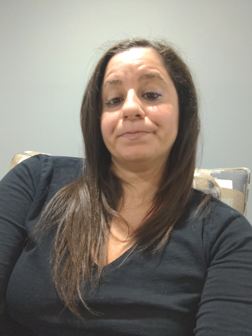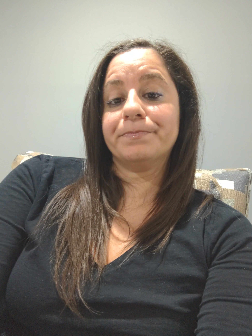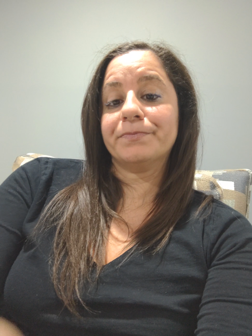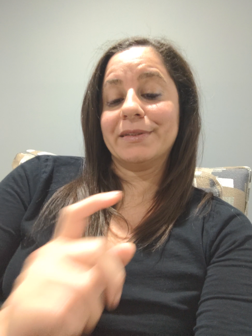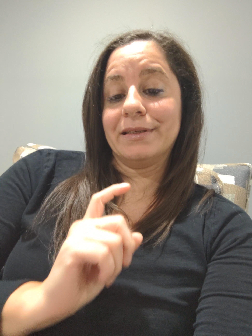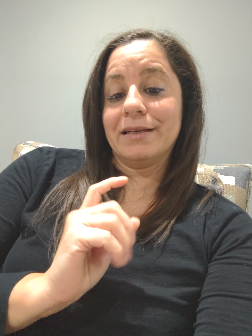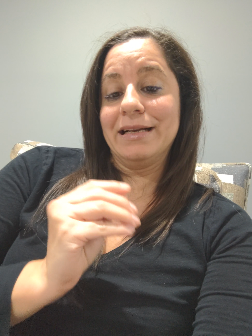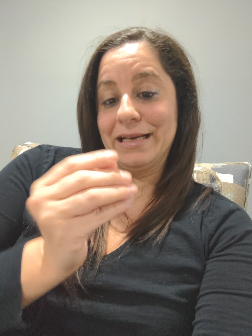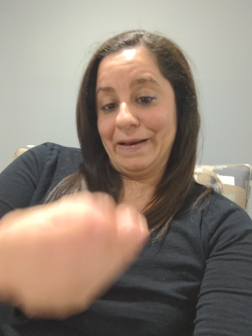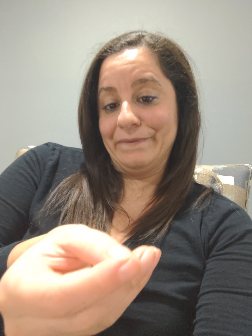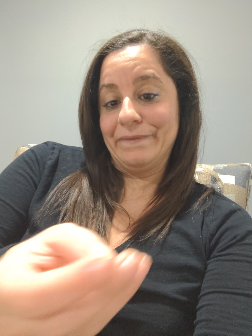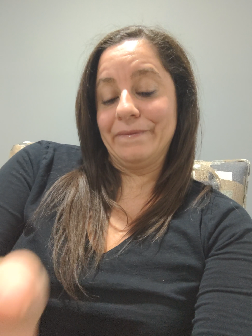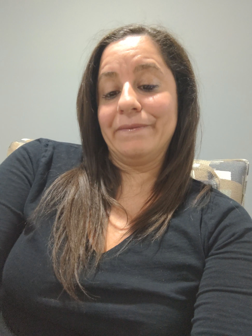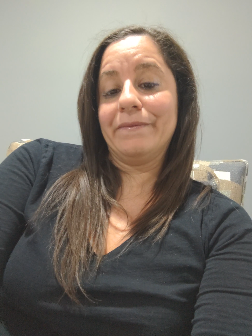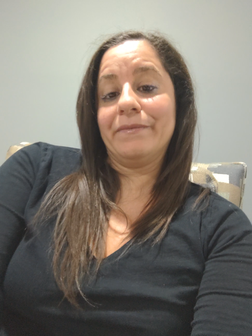give